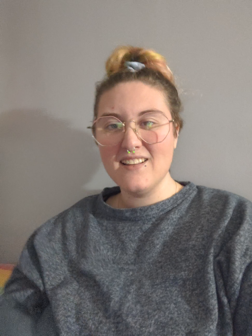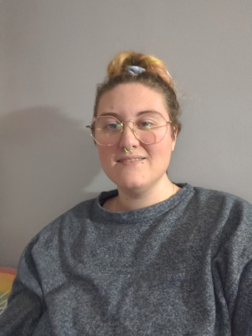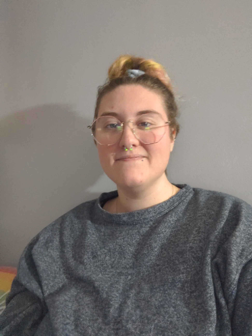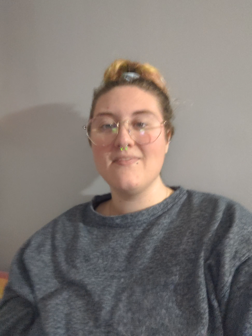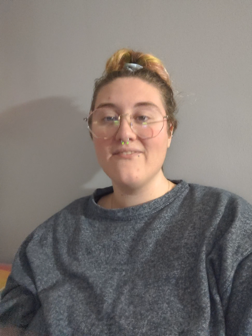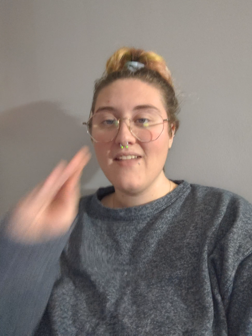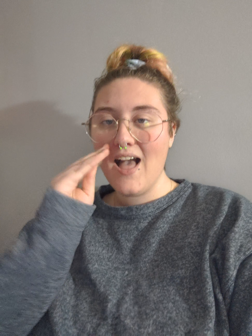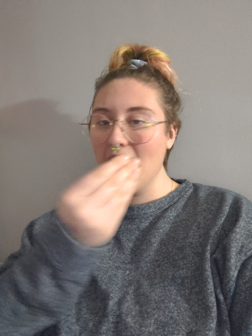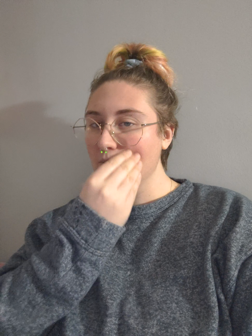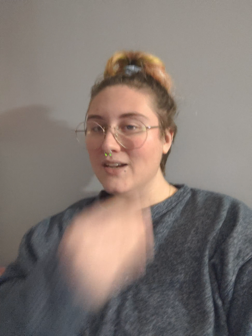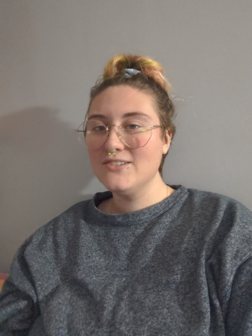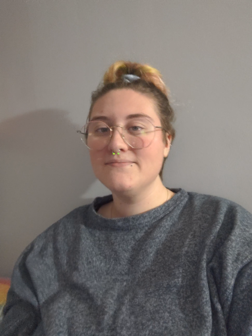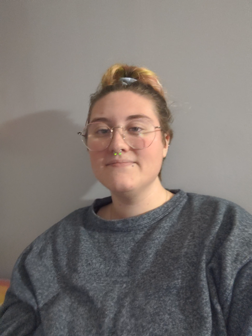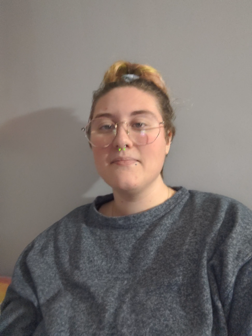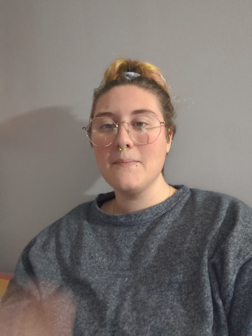flower